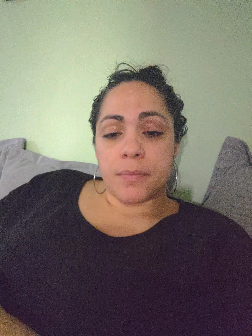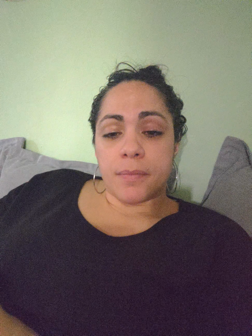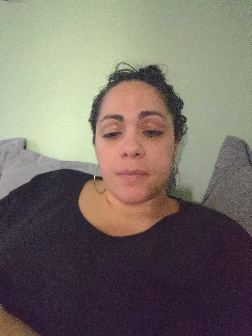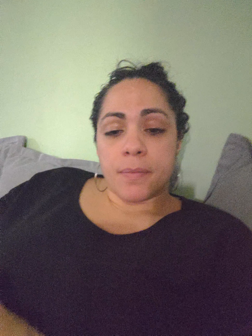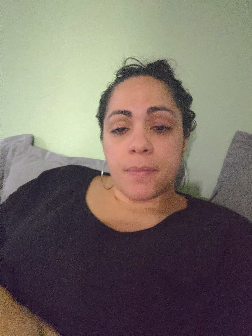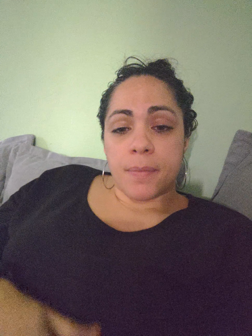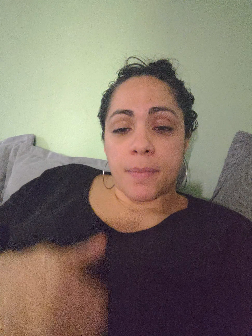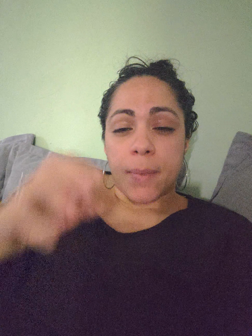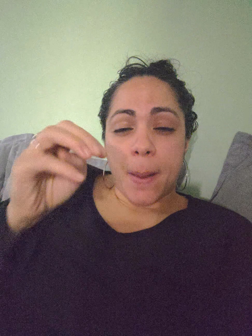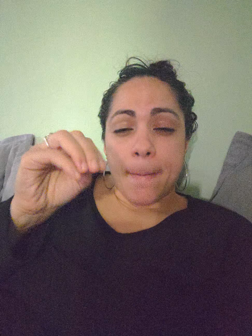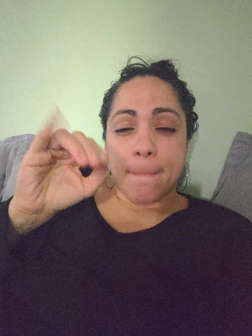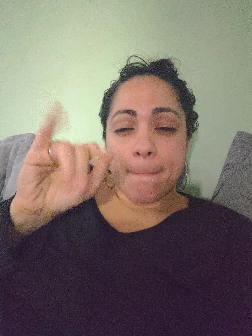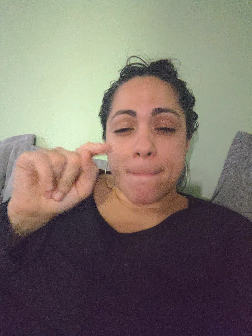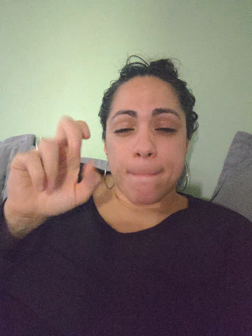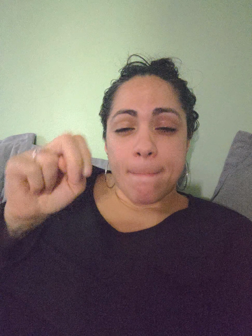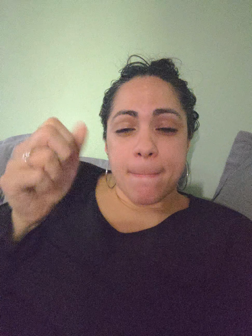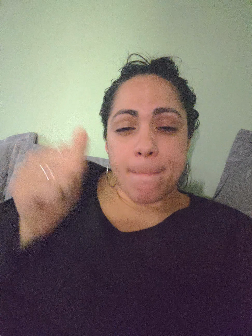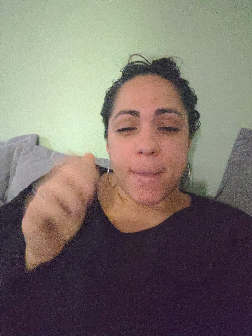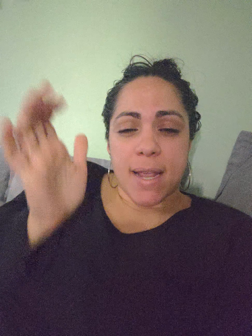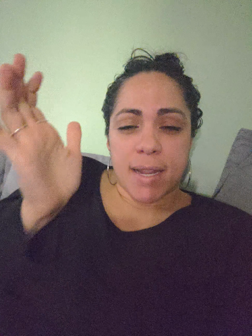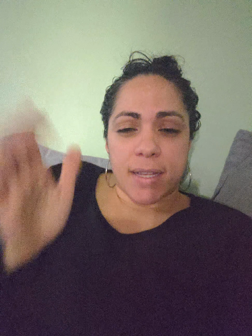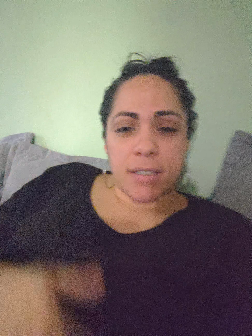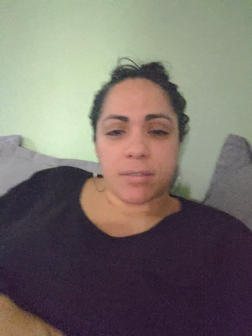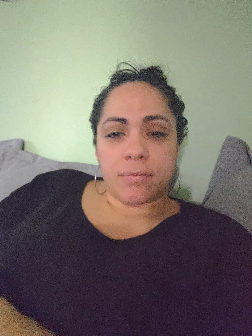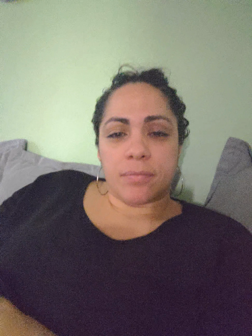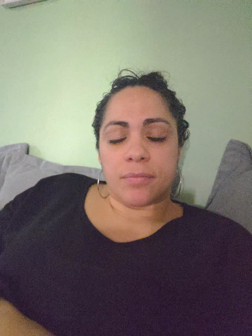mitten